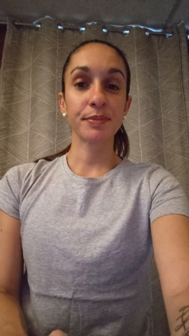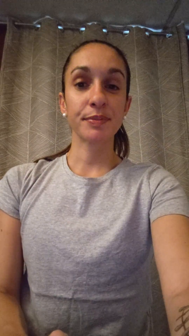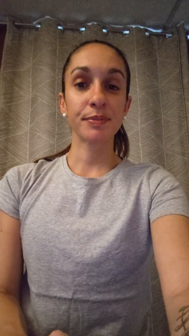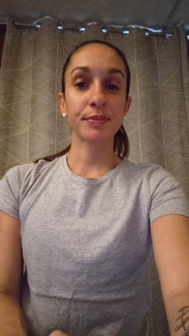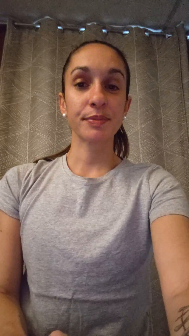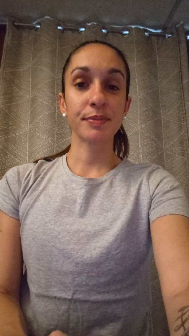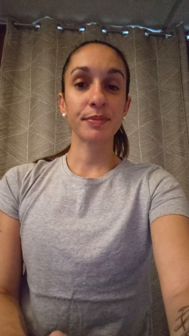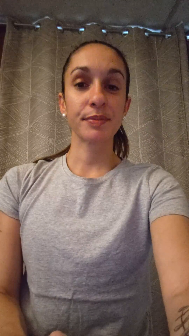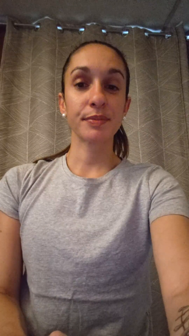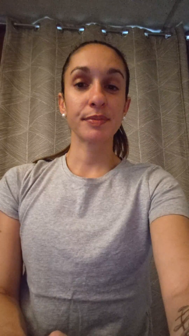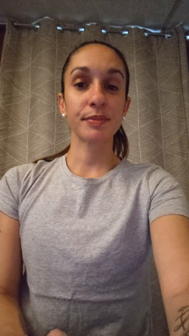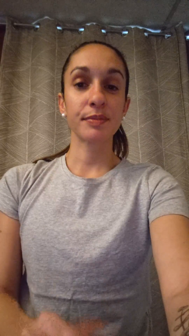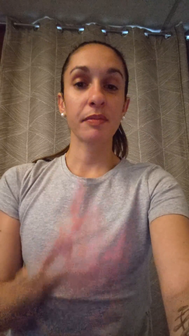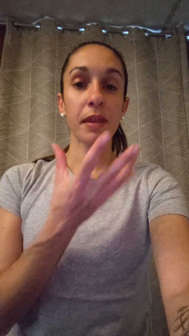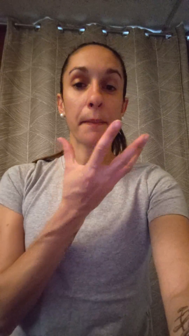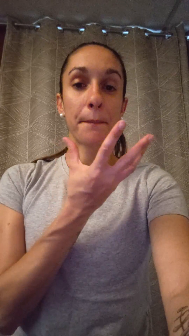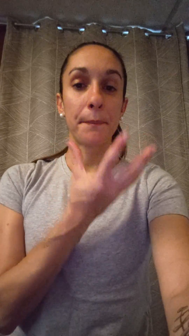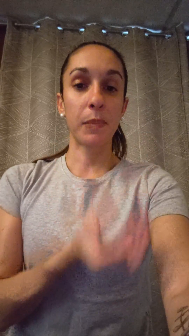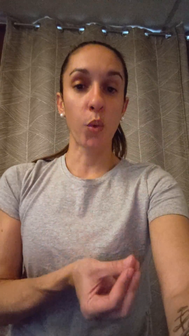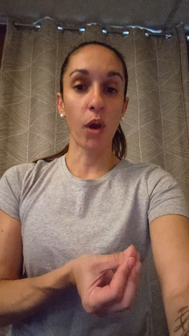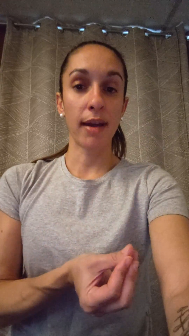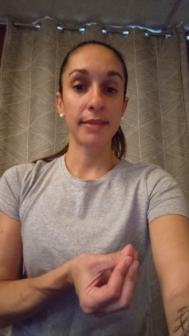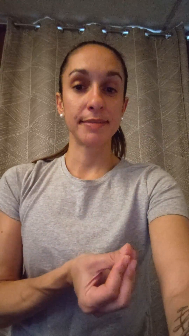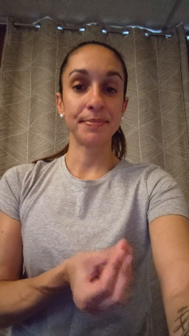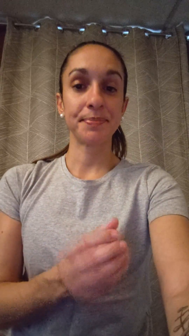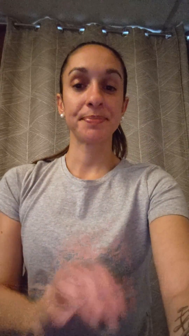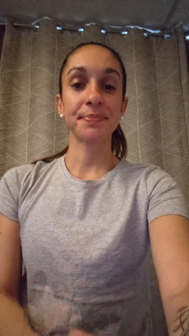poor